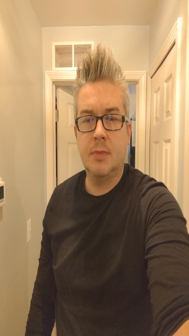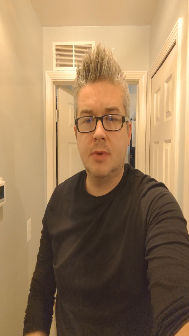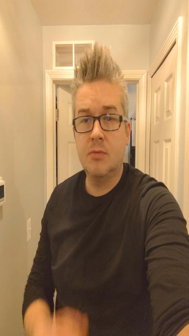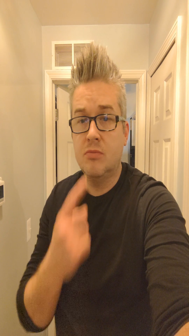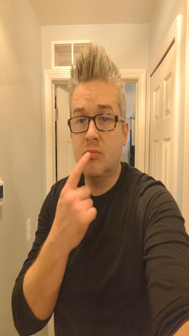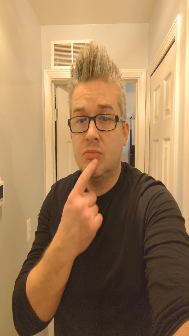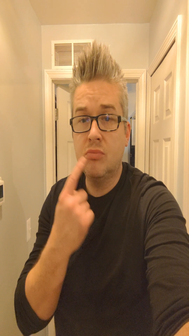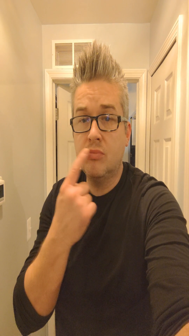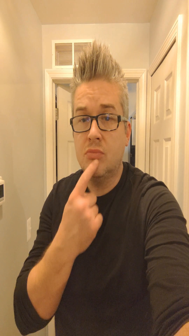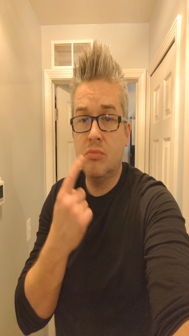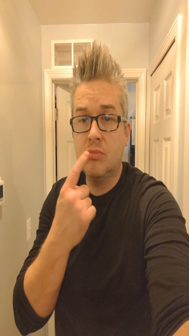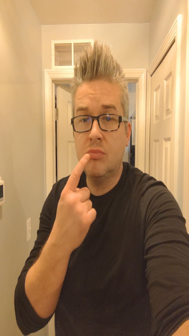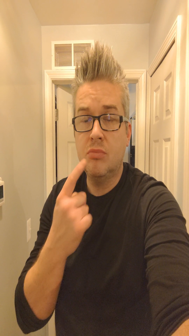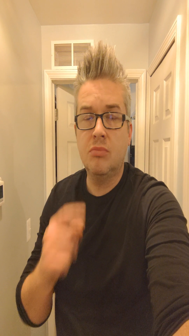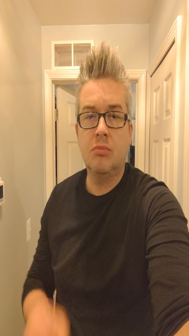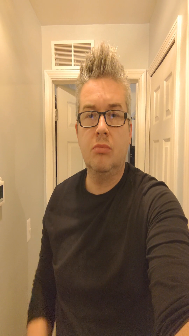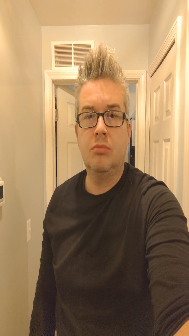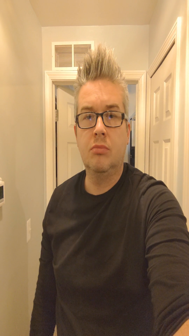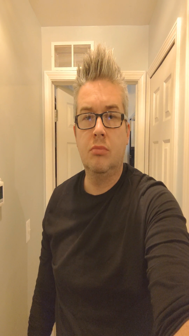lips